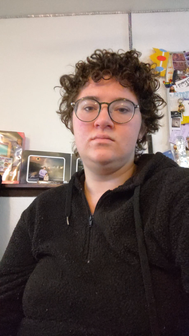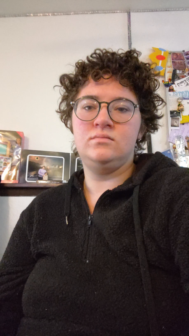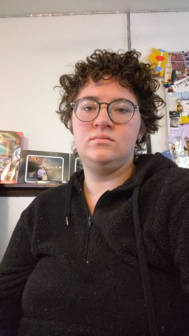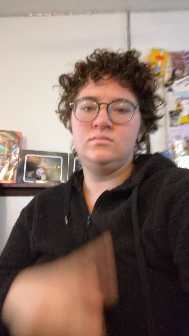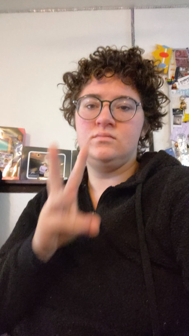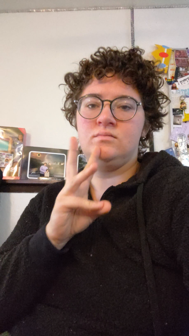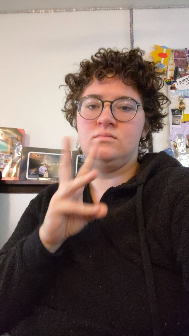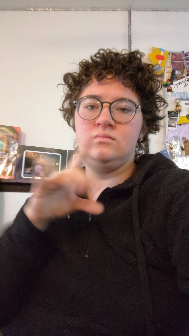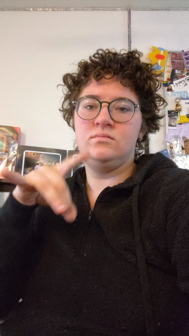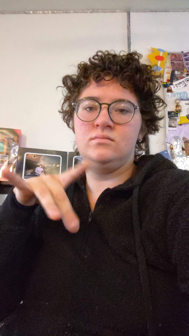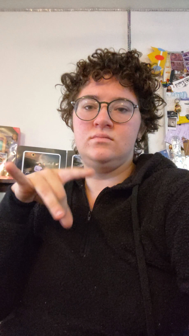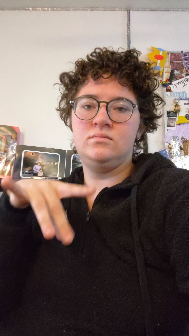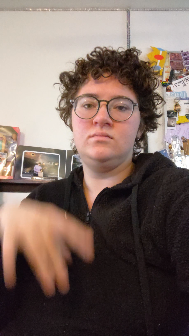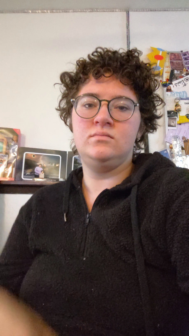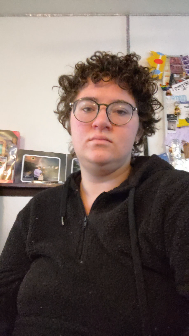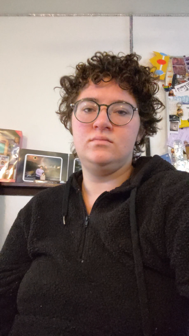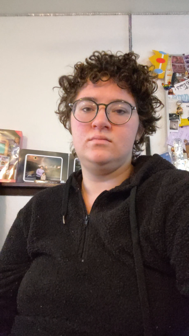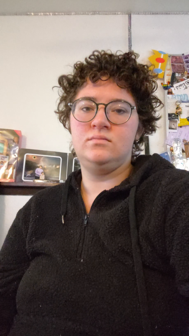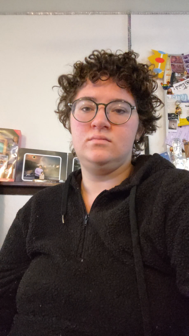melon